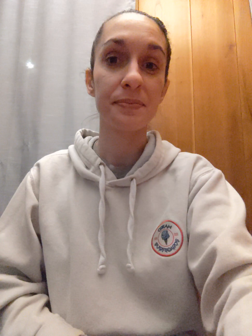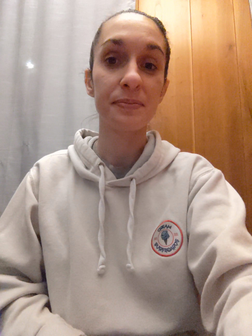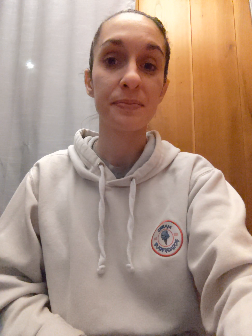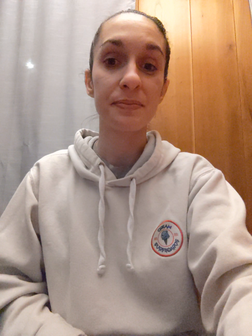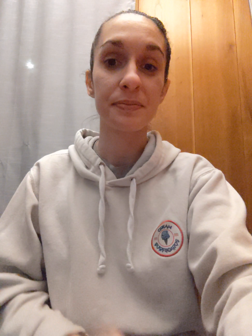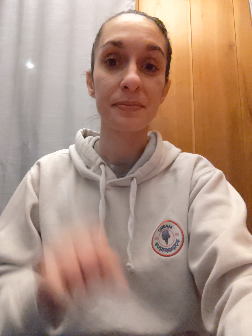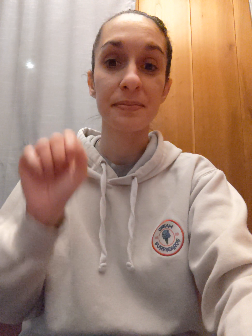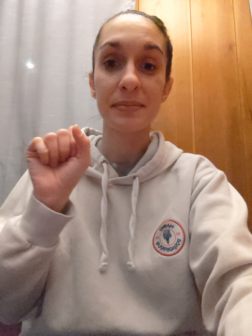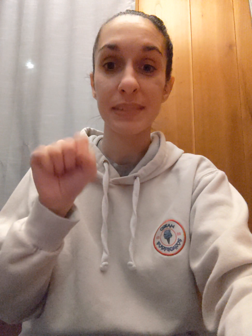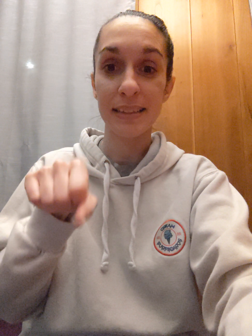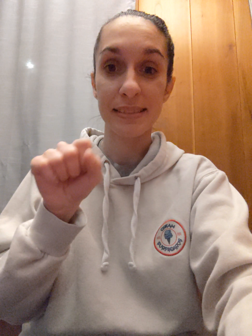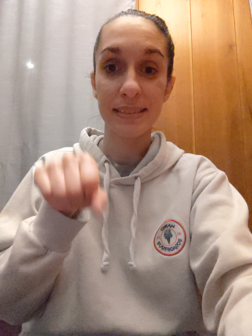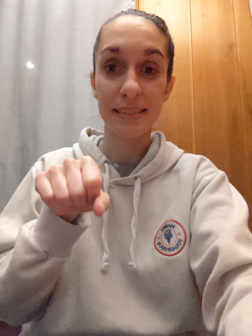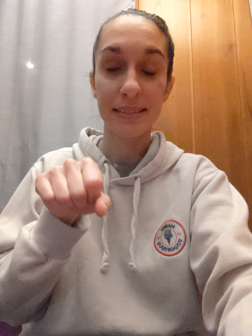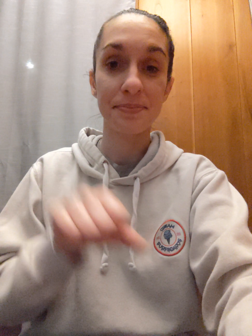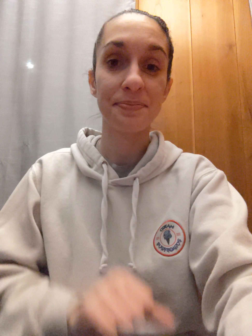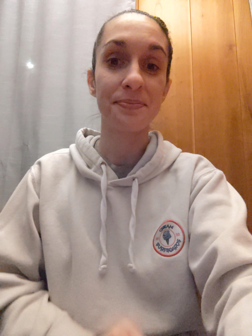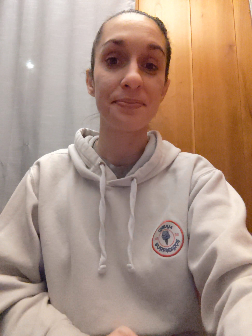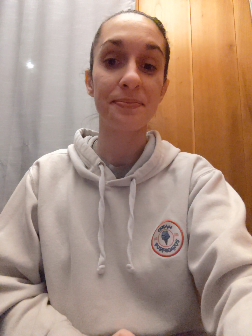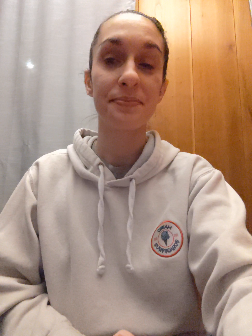yes